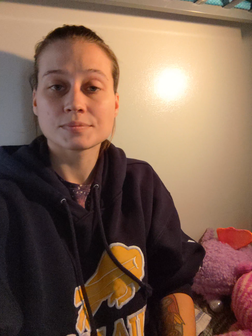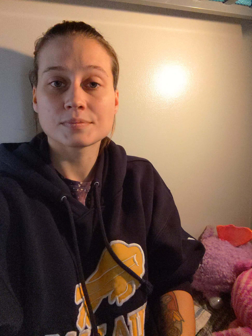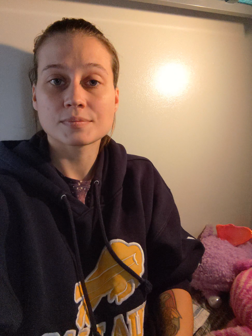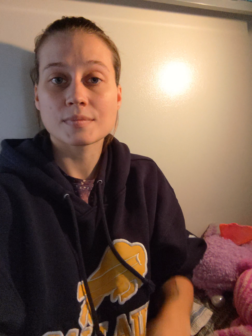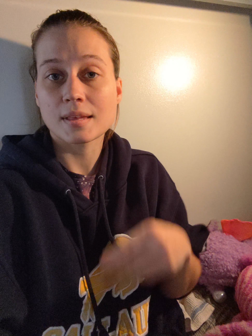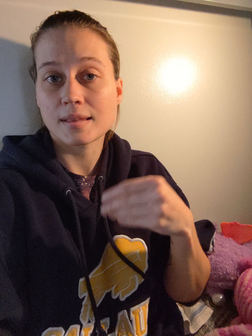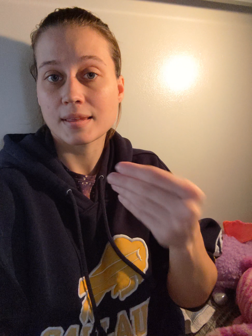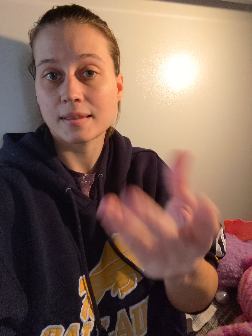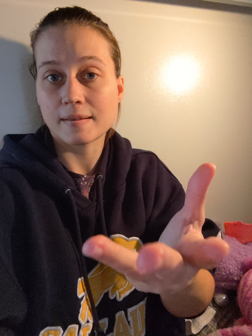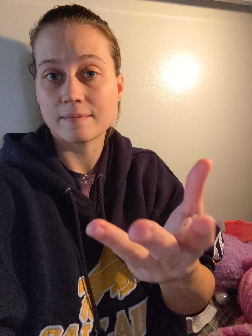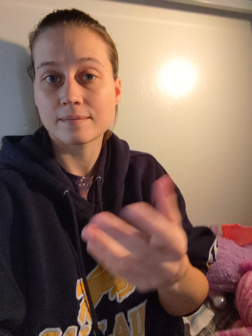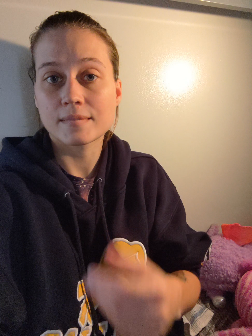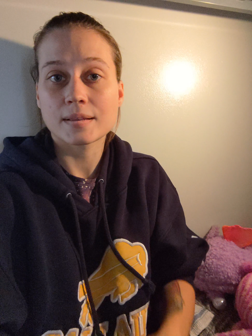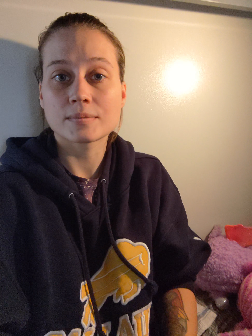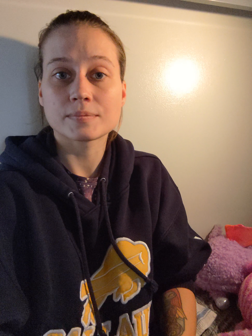give